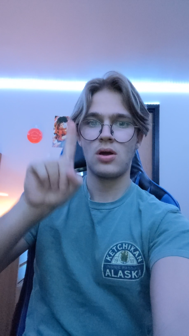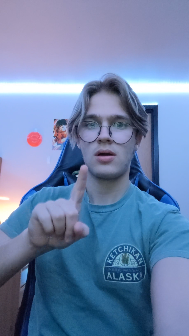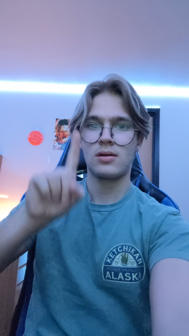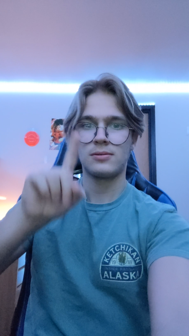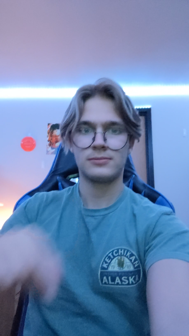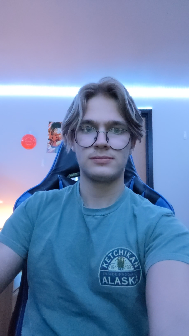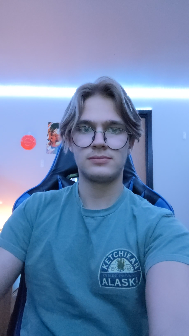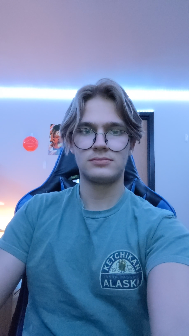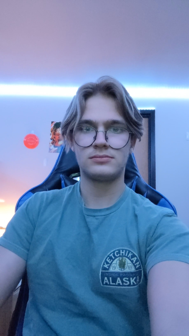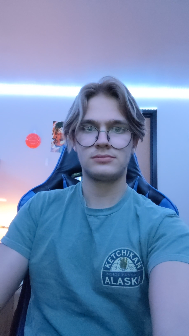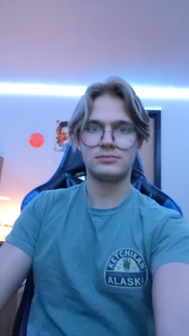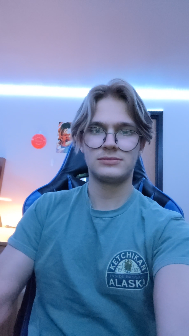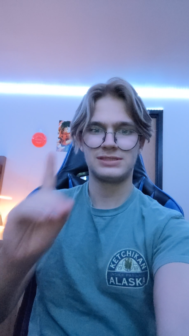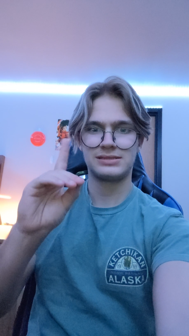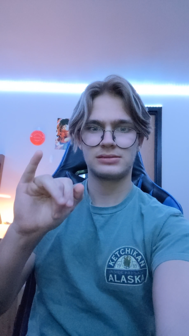did